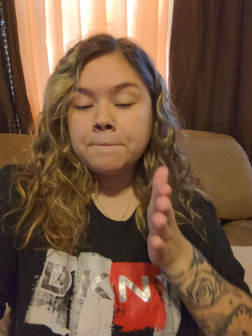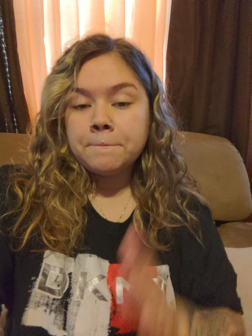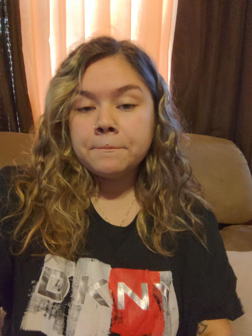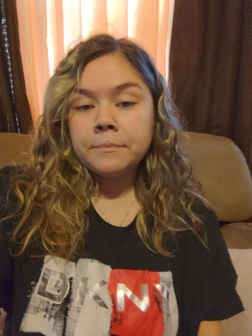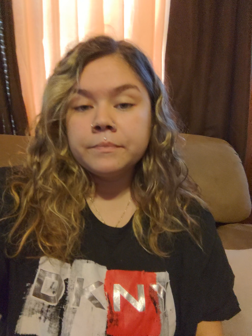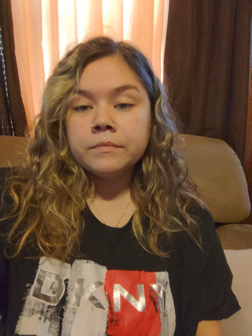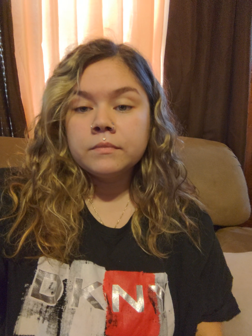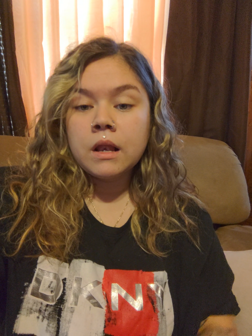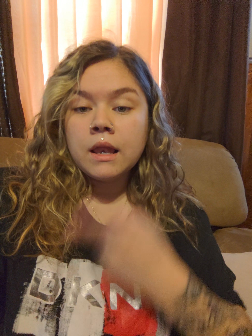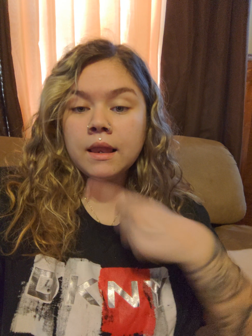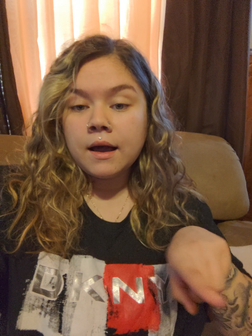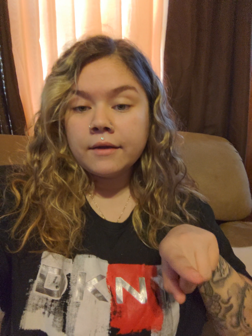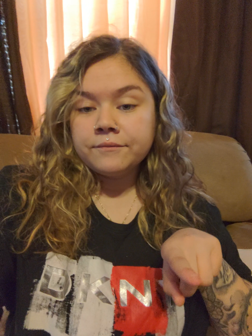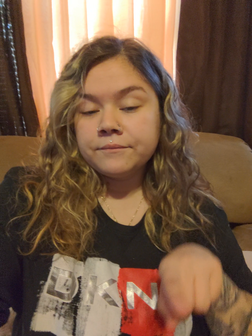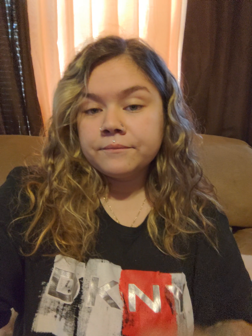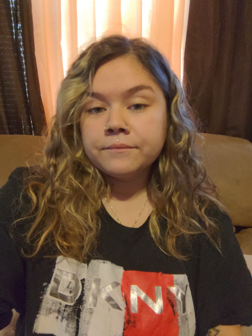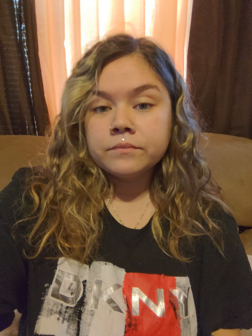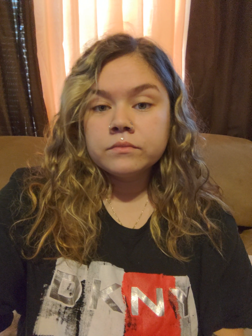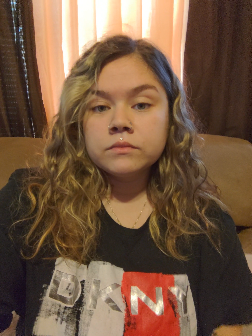knife